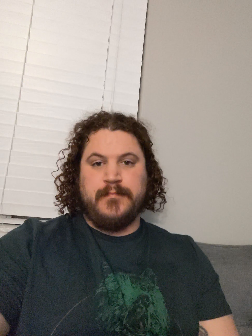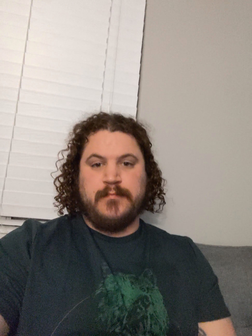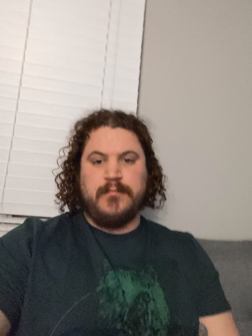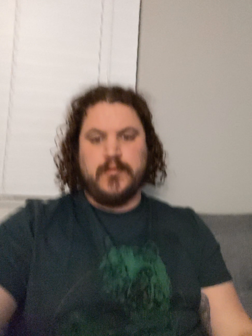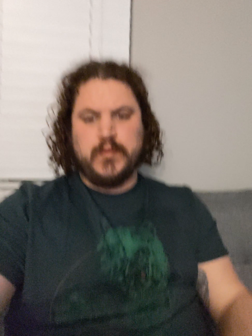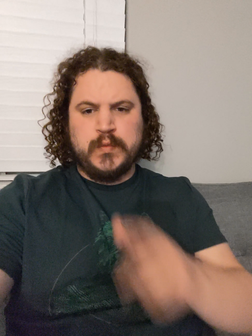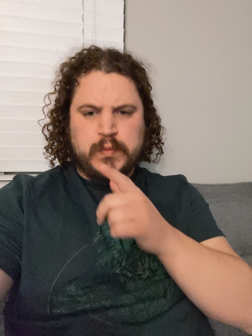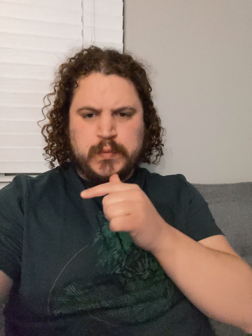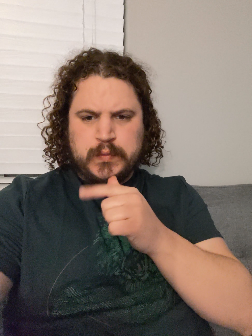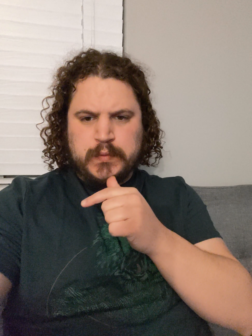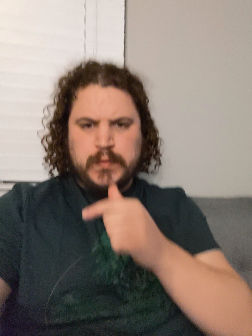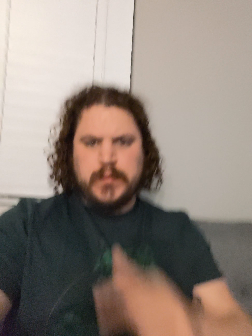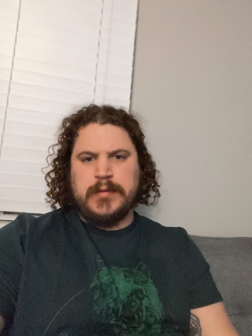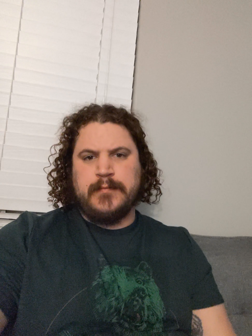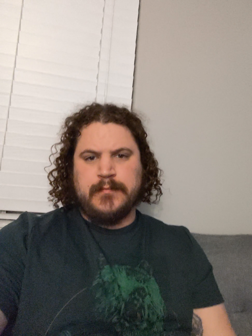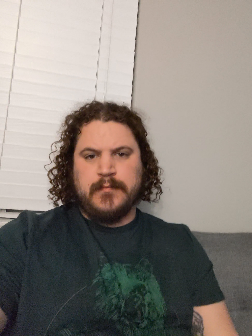who